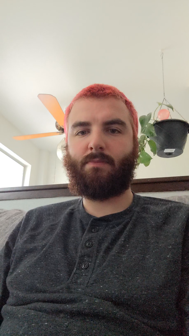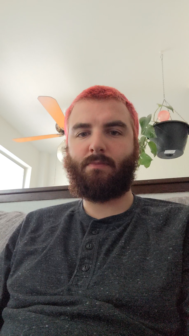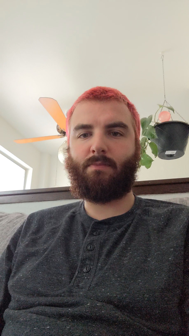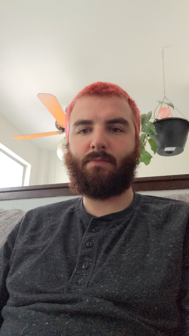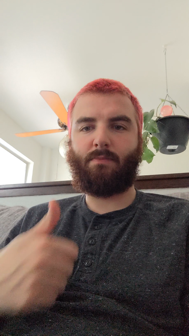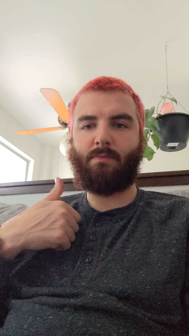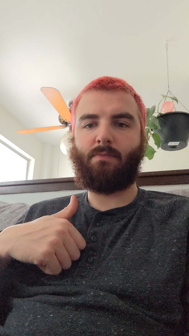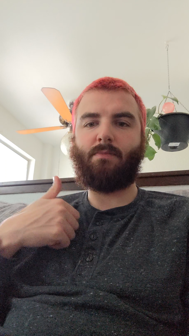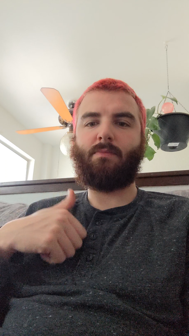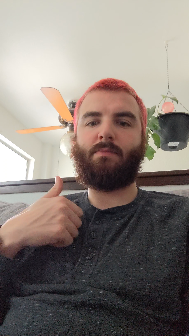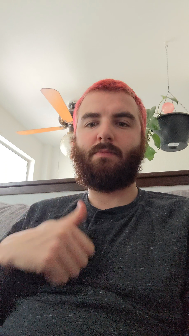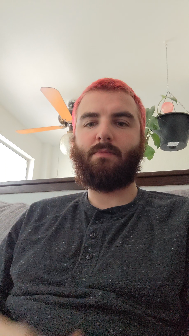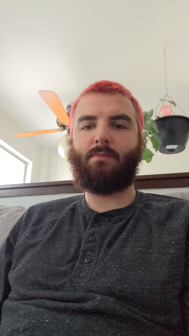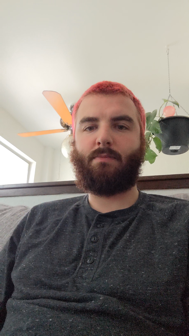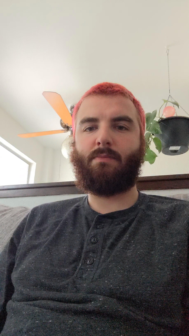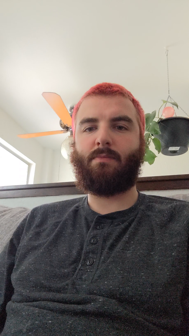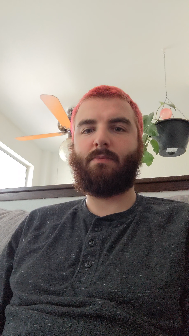bathtub